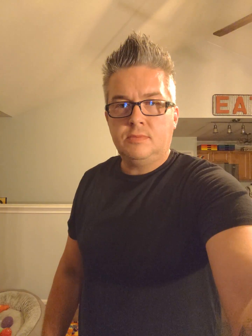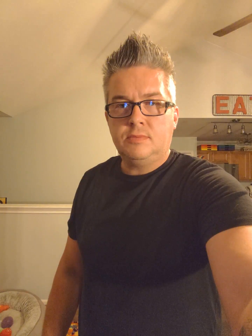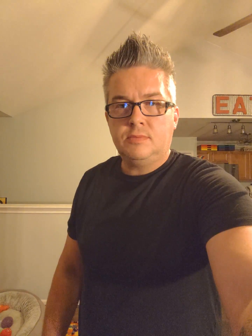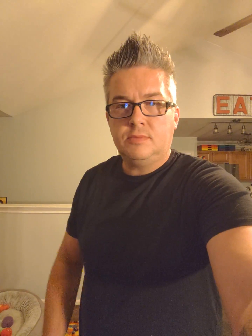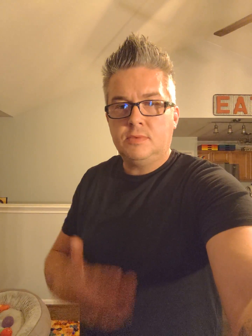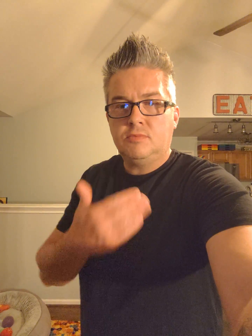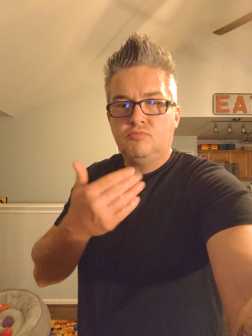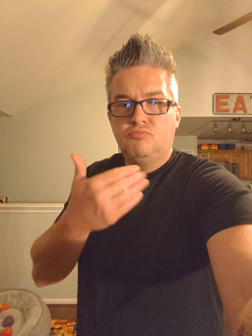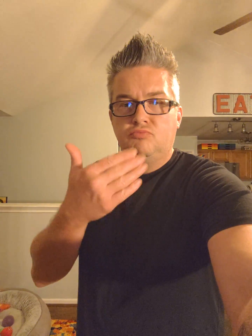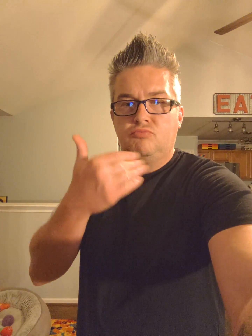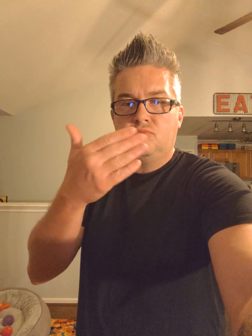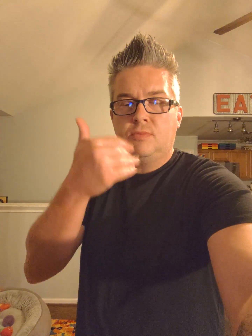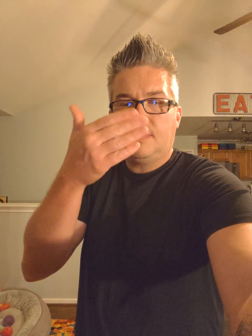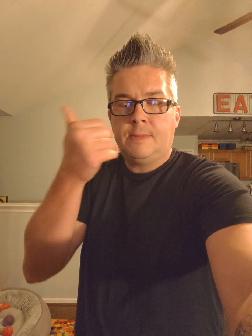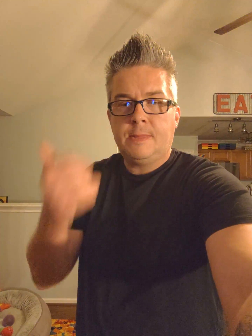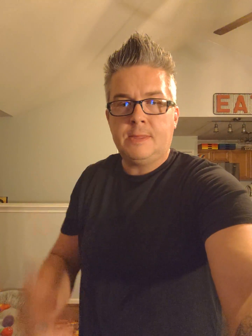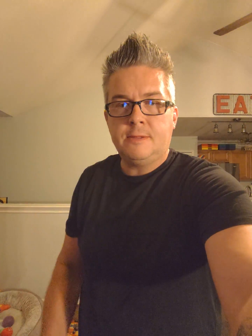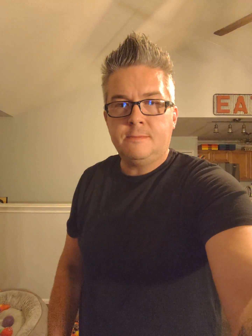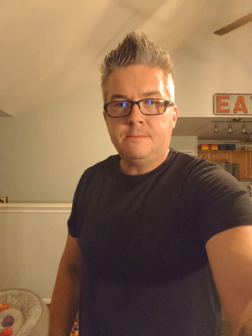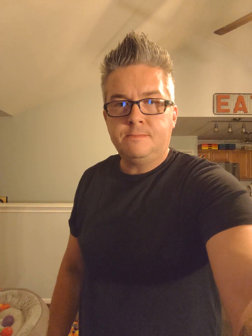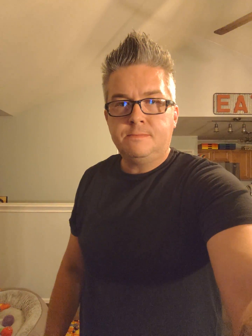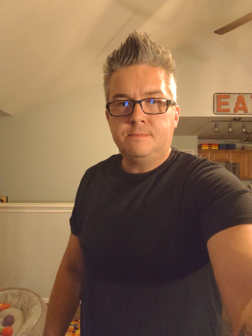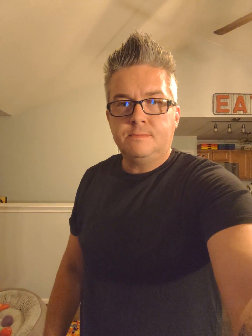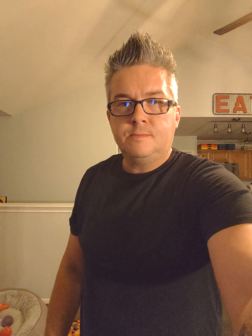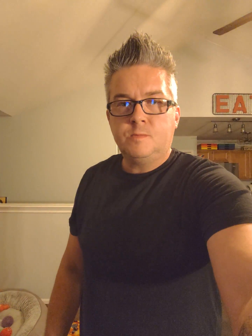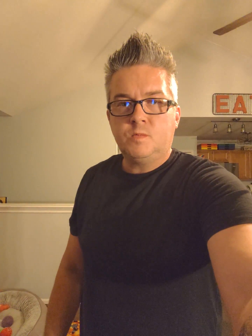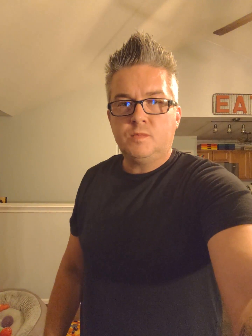butterfly